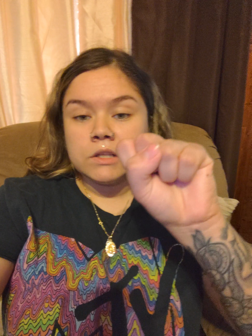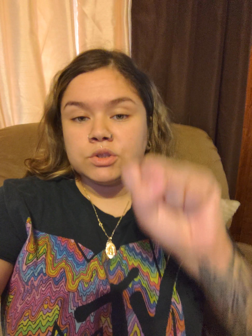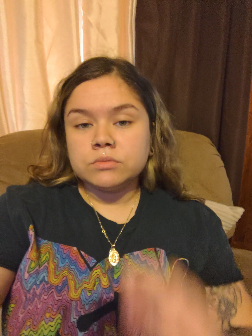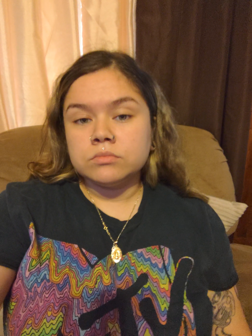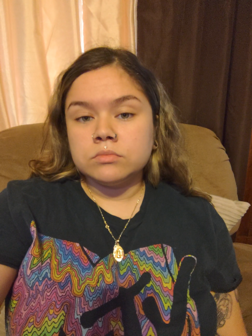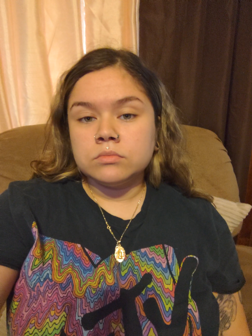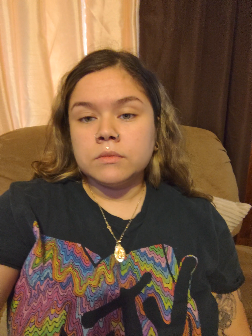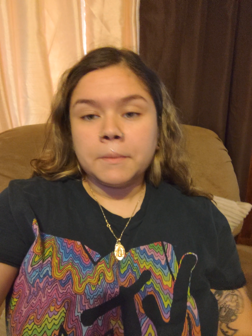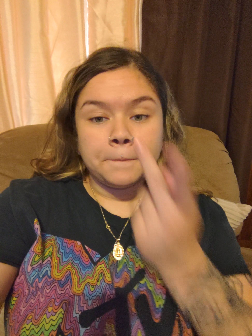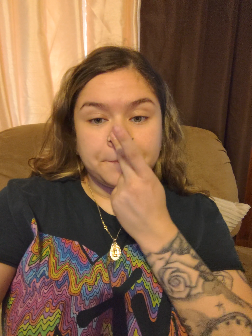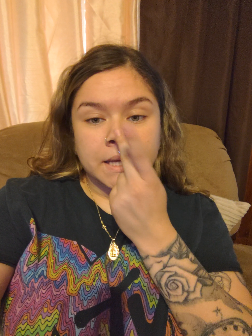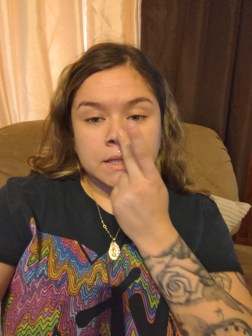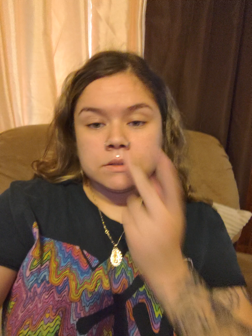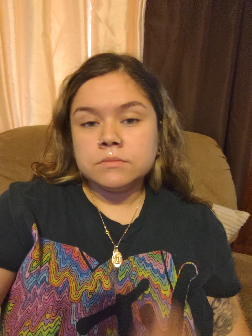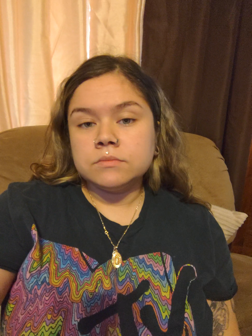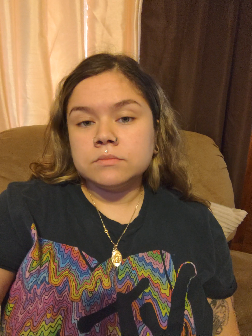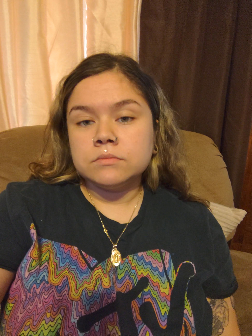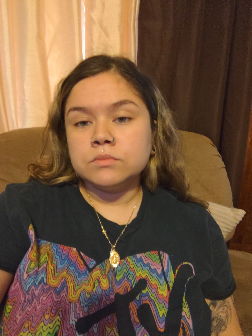penis